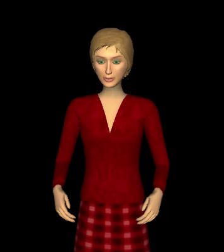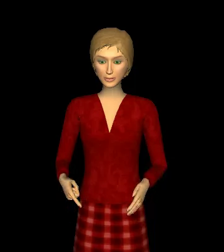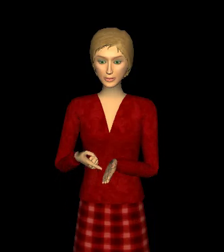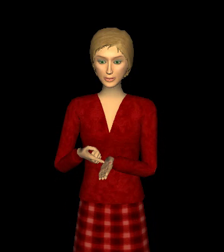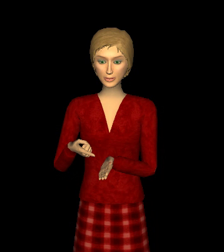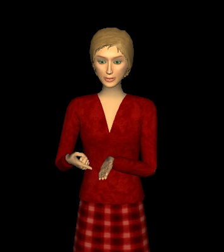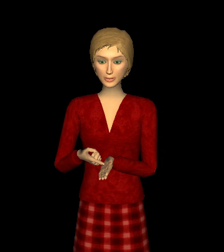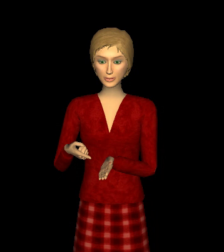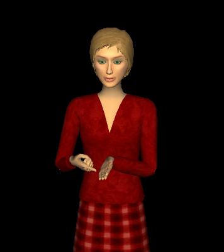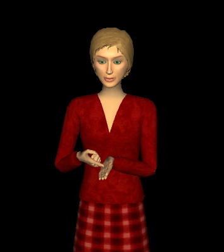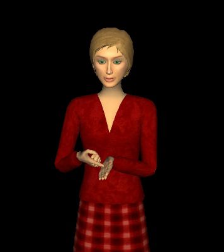يكرر